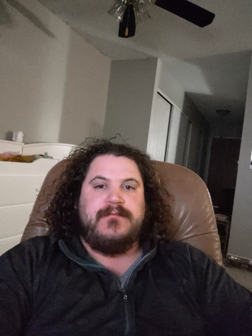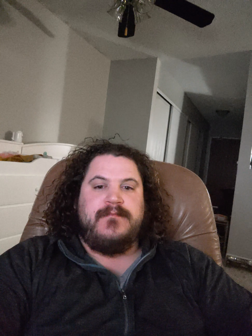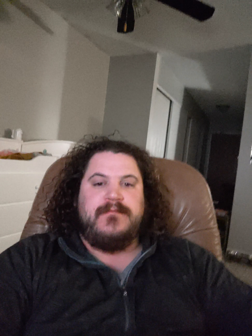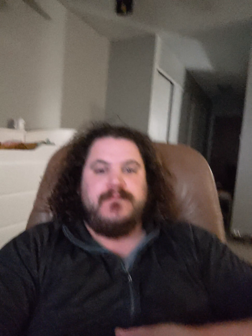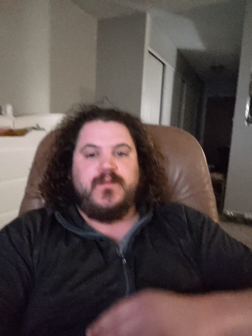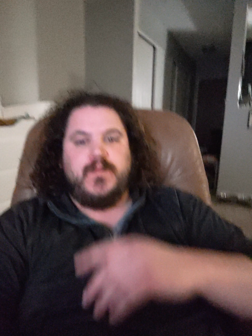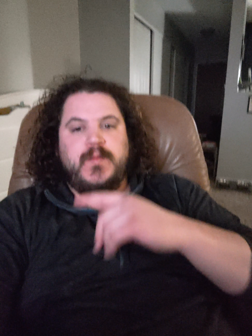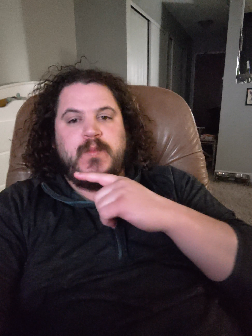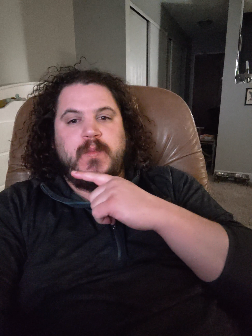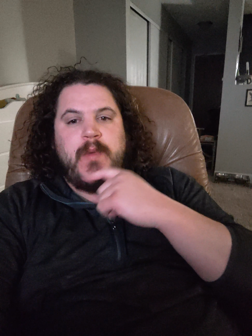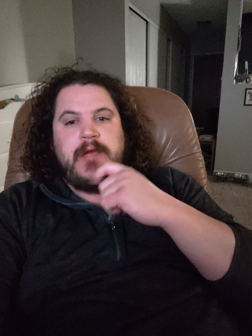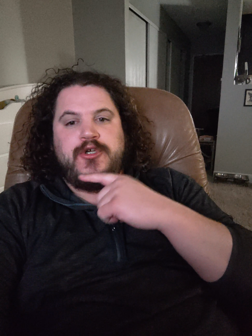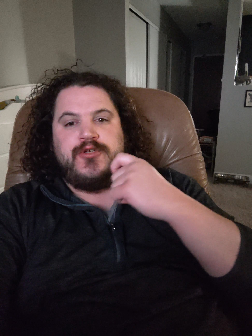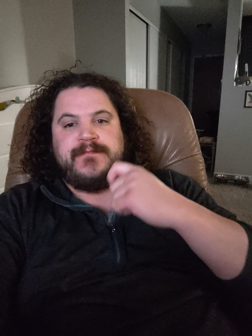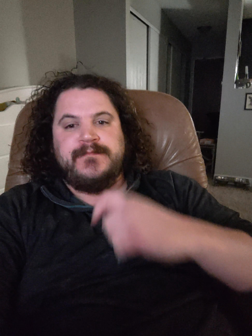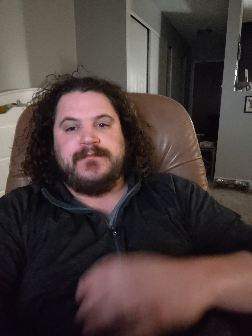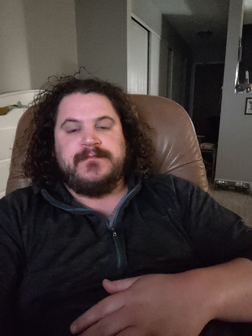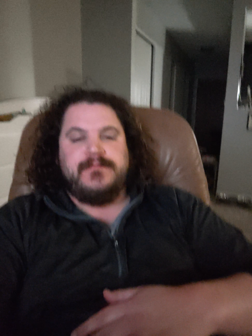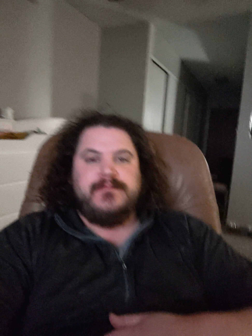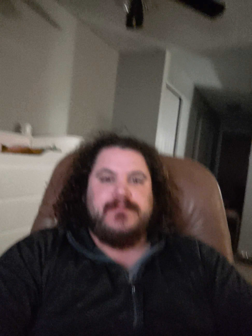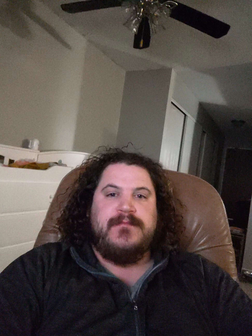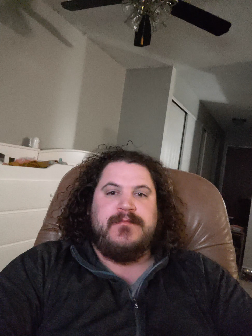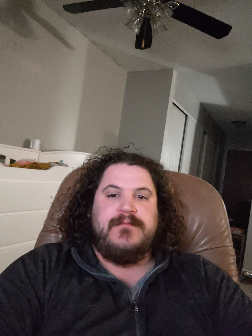dryer